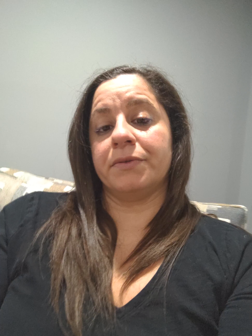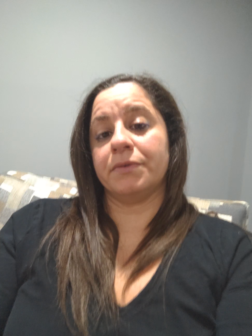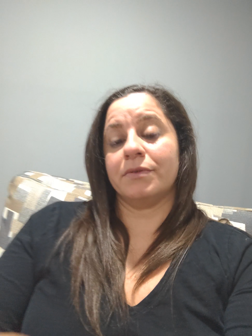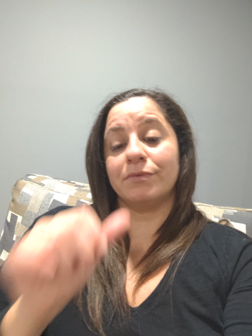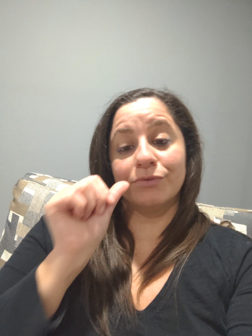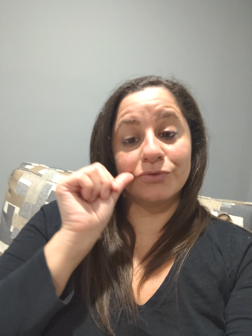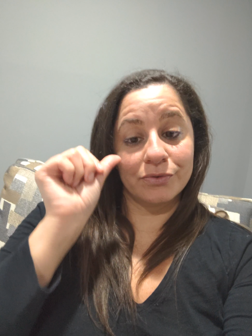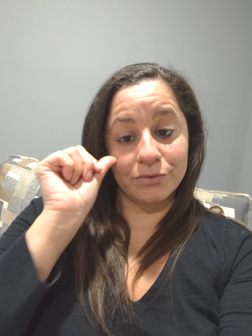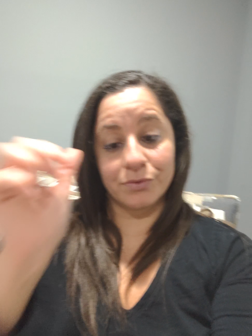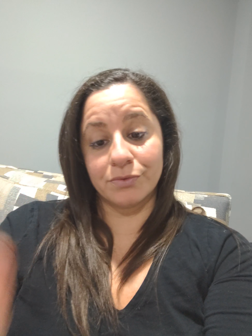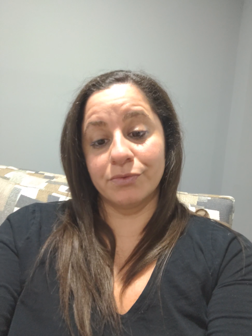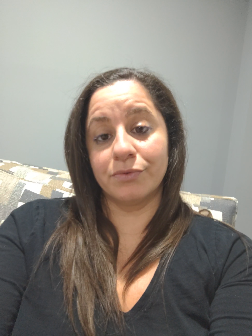yesterday